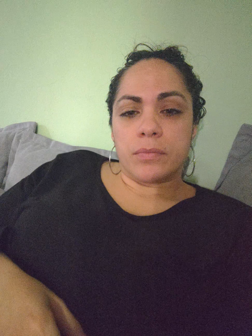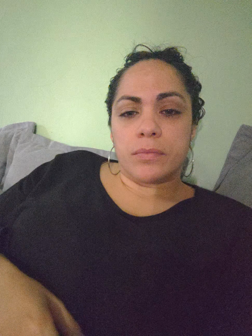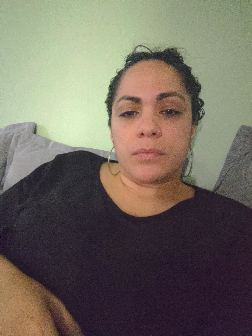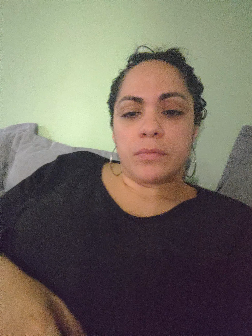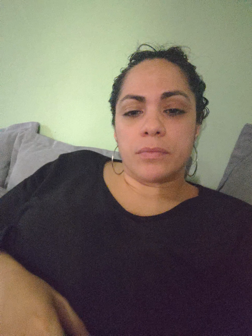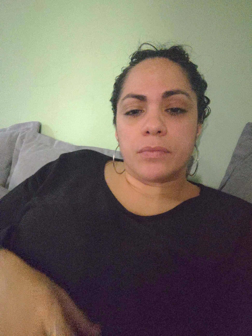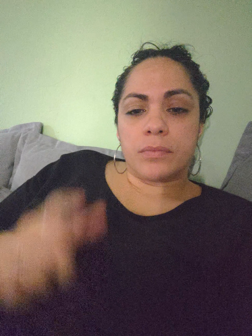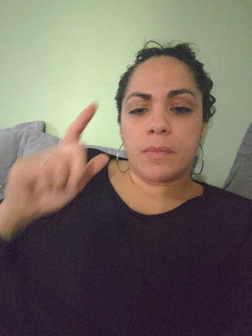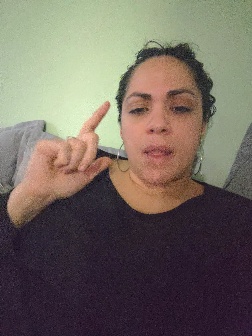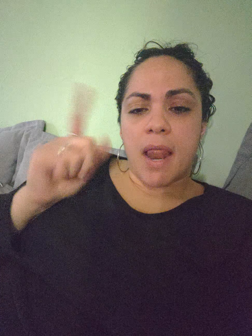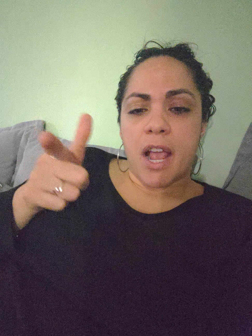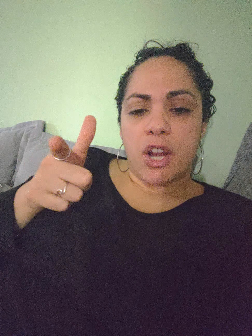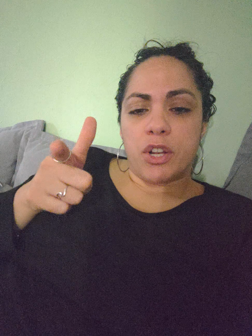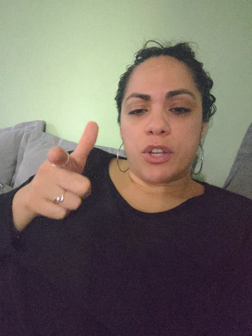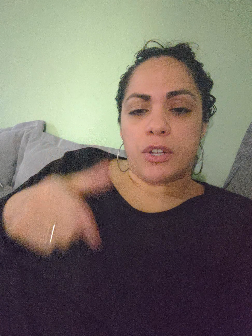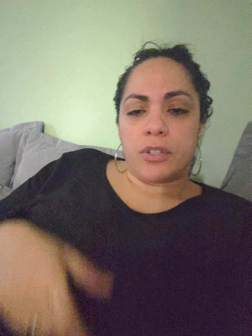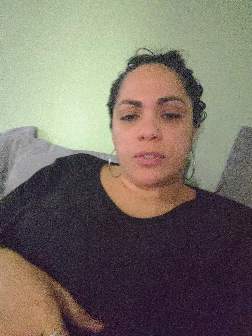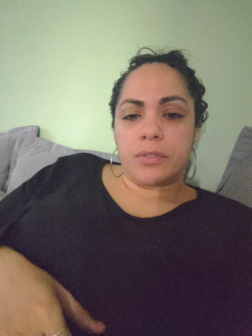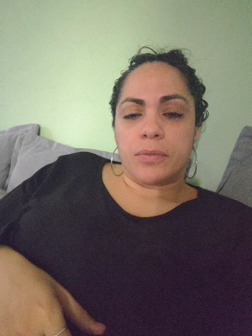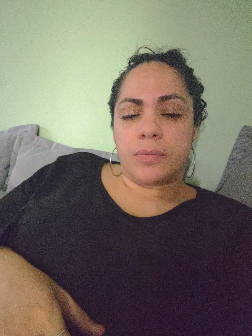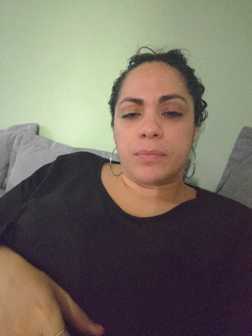later